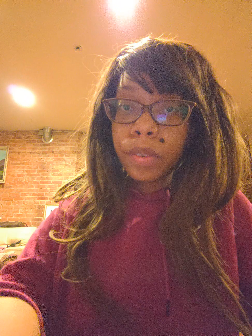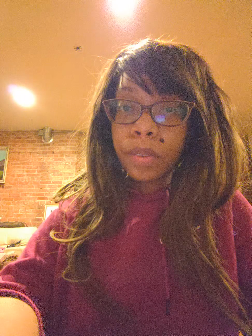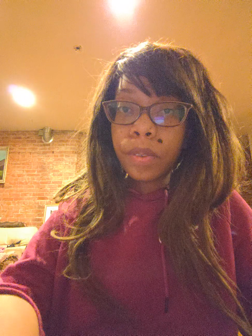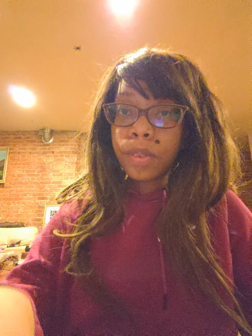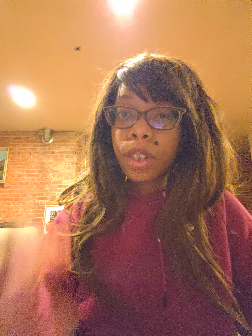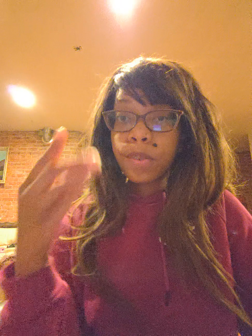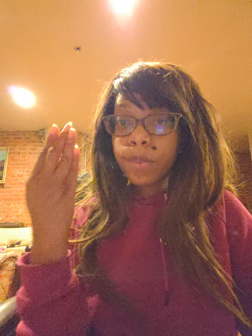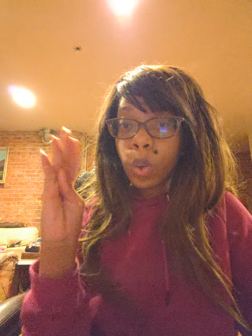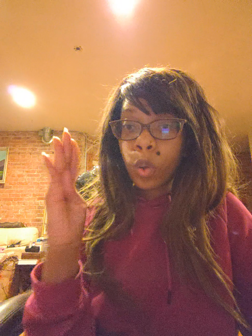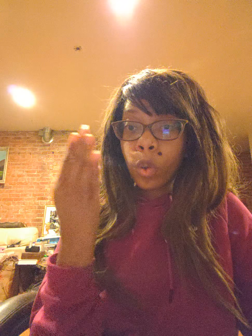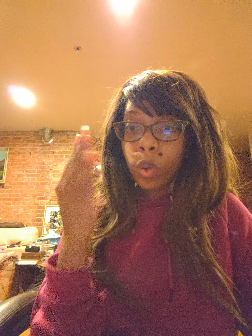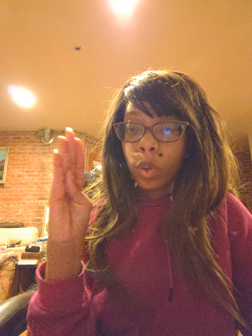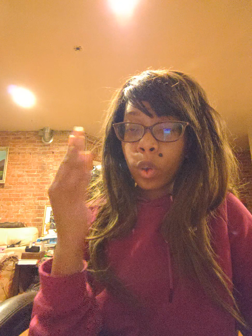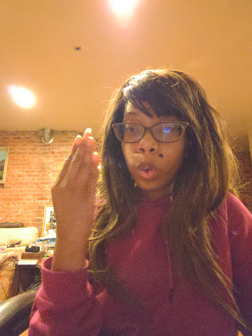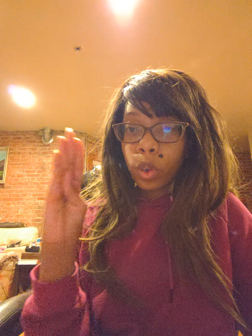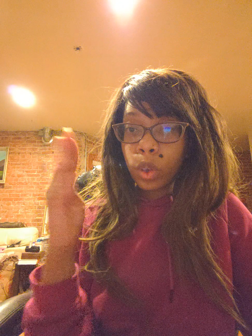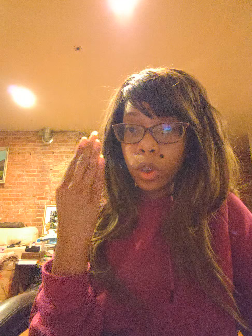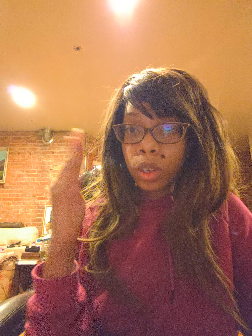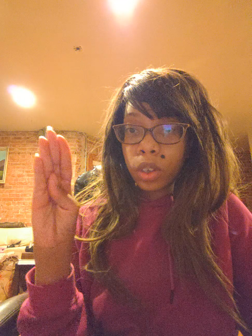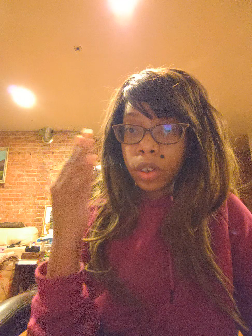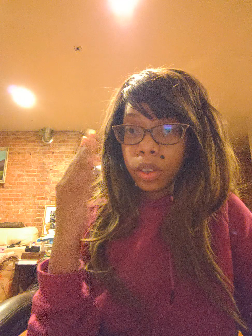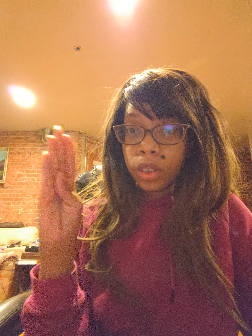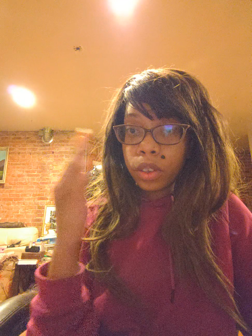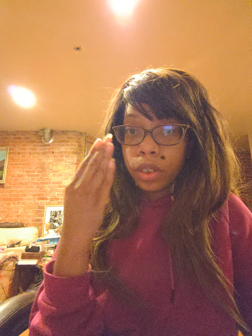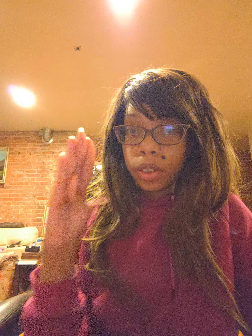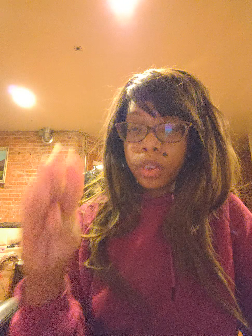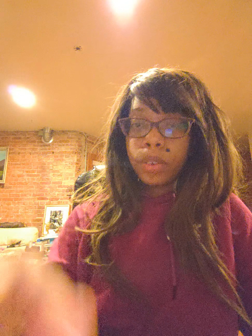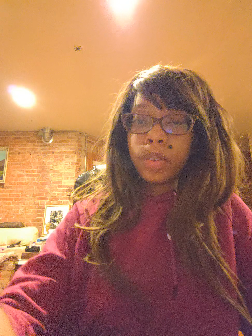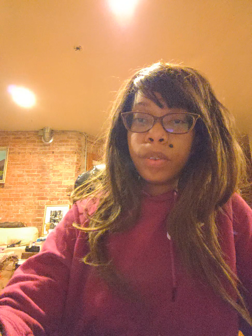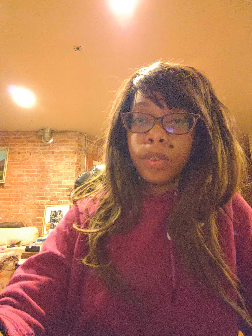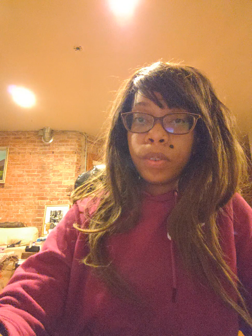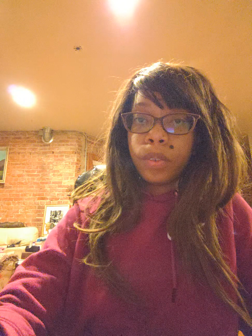blue